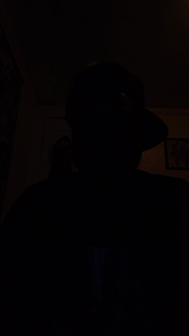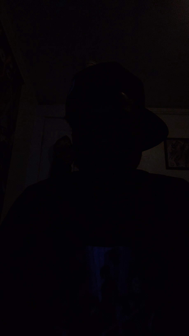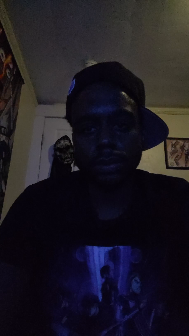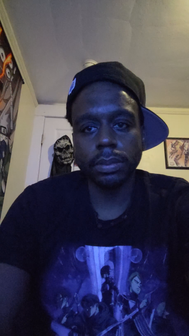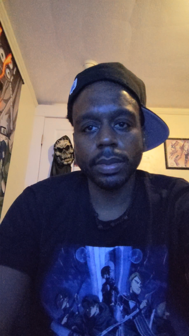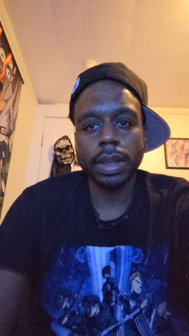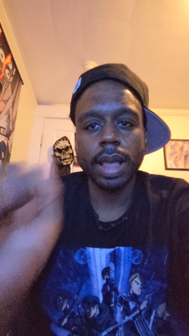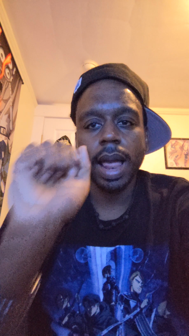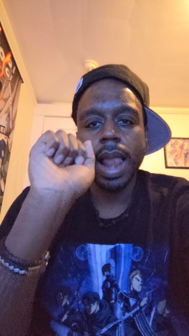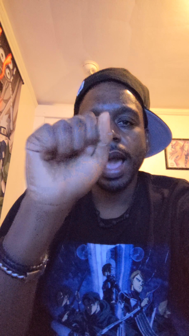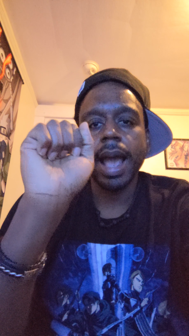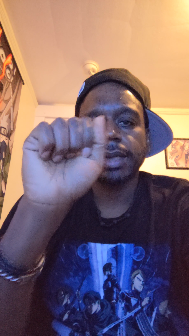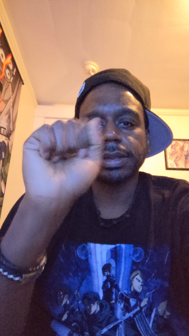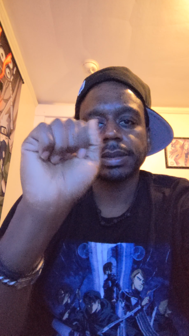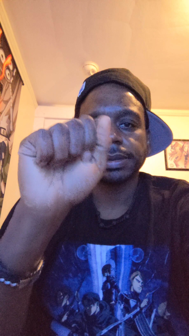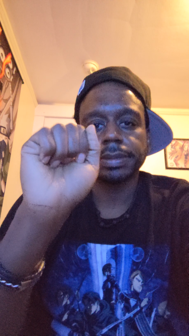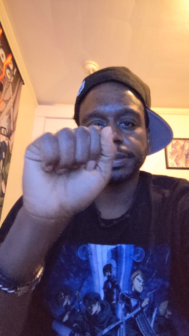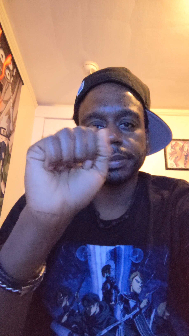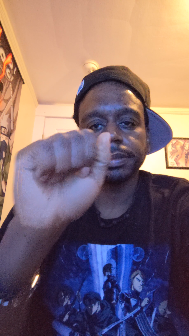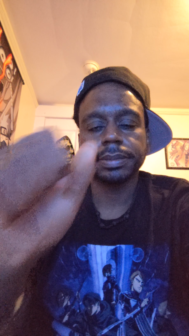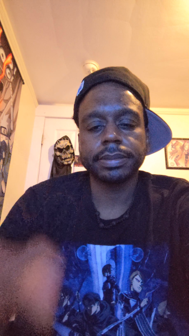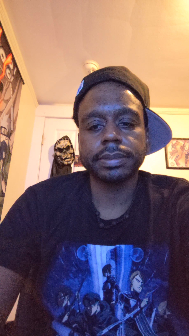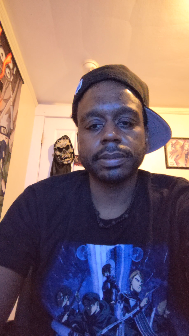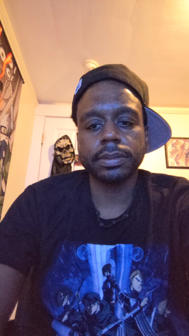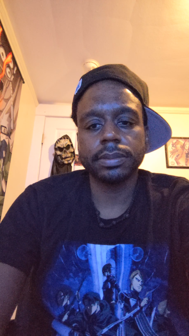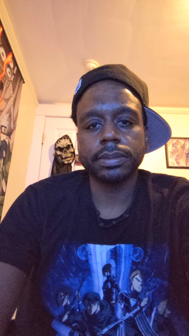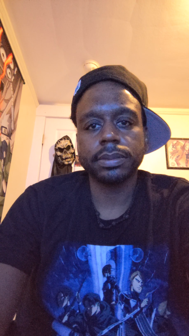knock